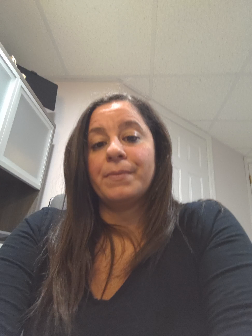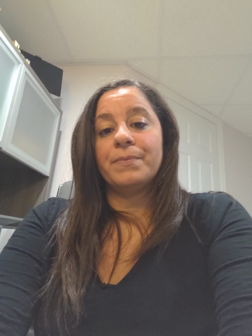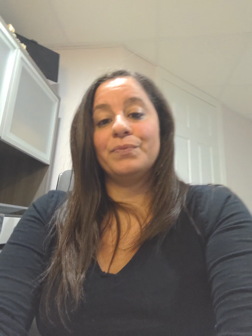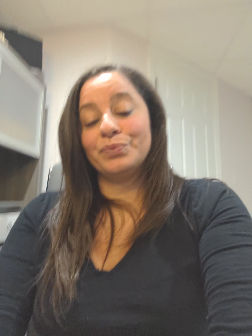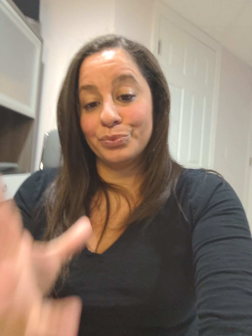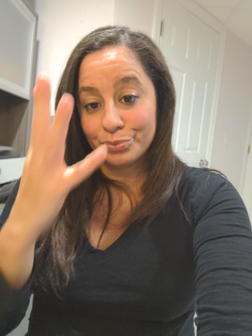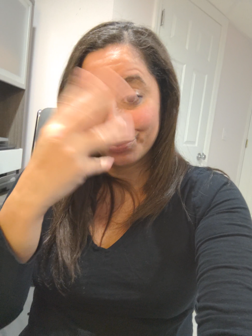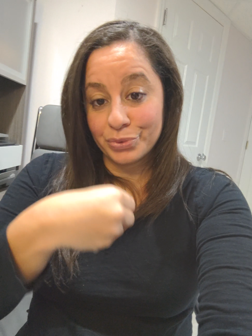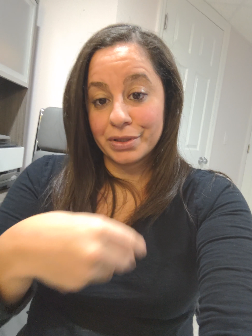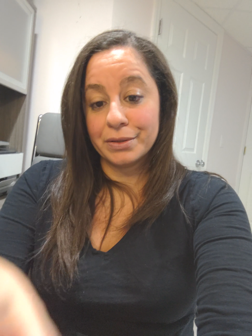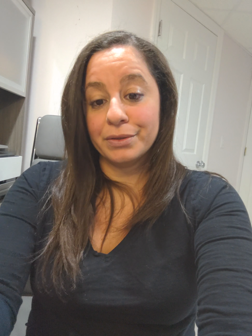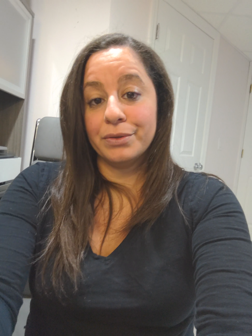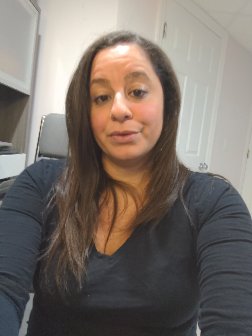pretty